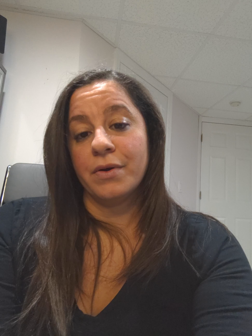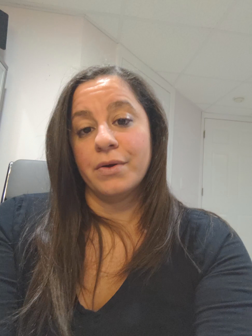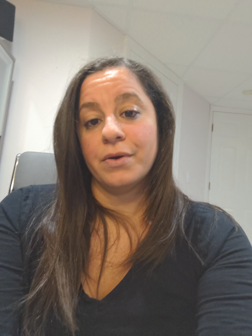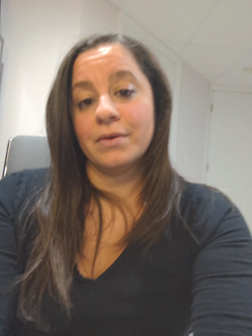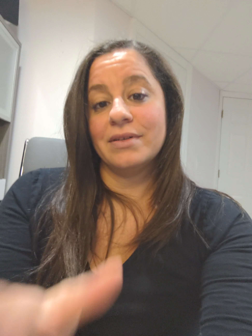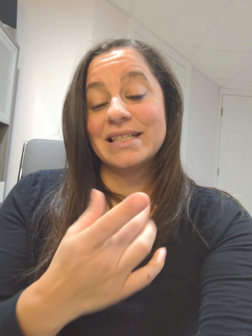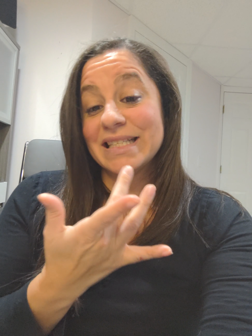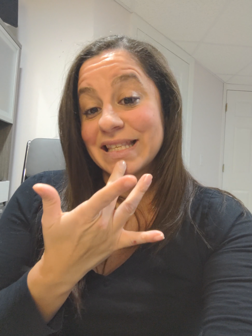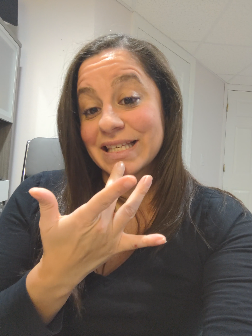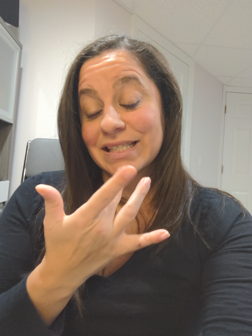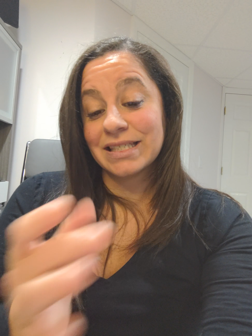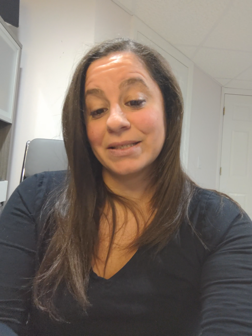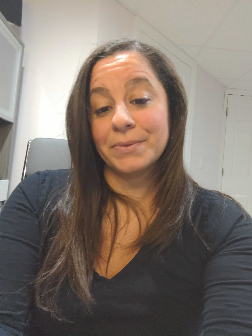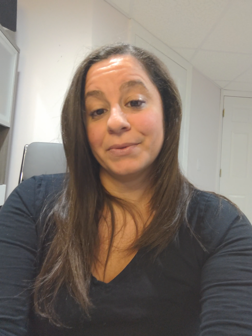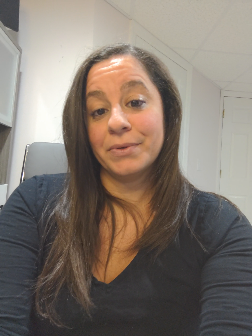taste